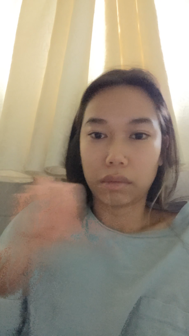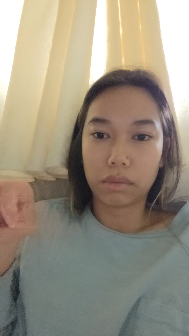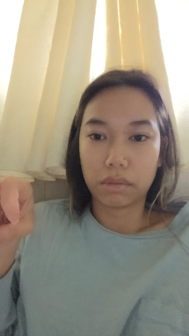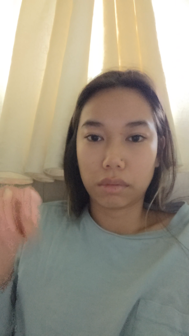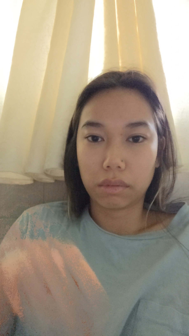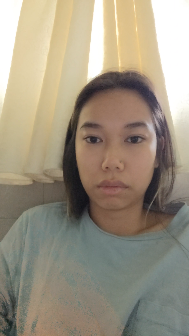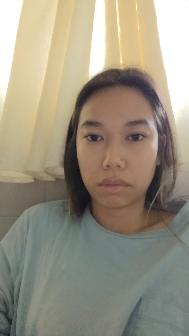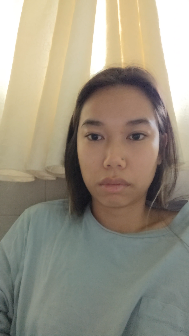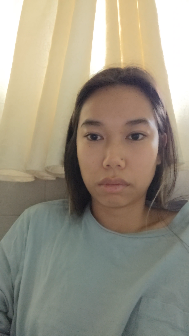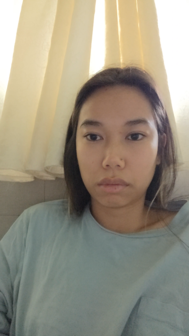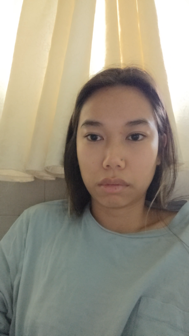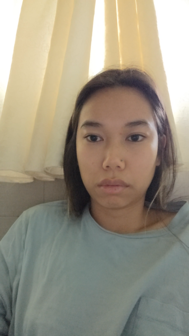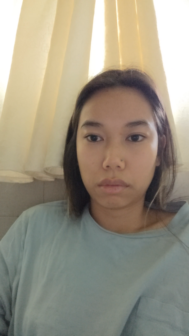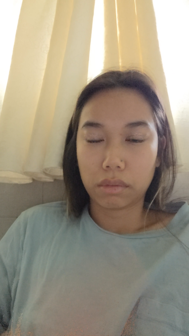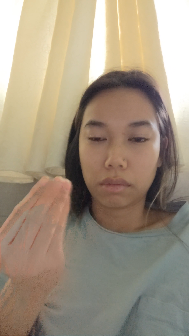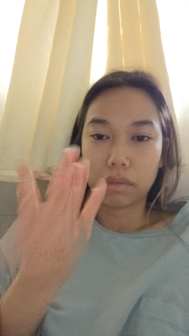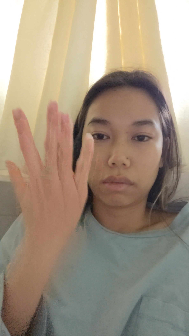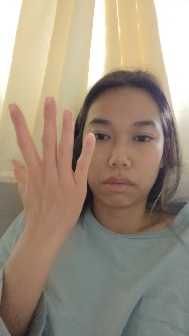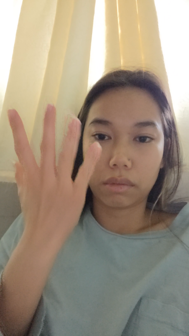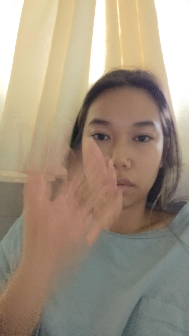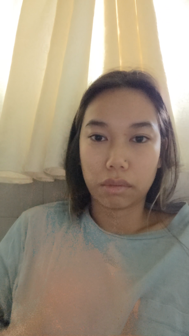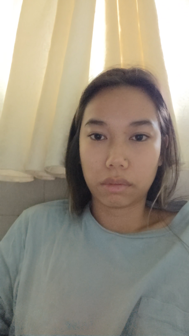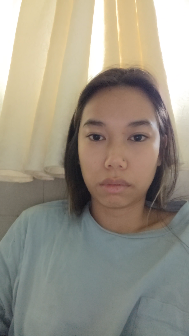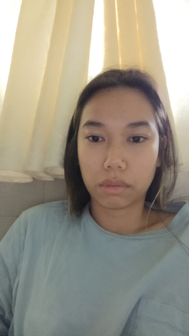plants